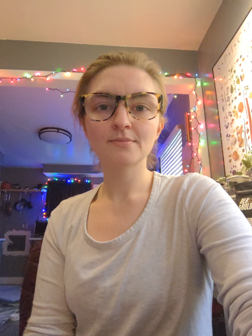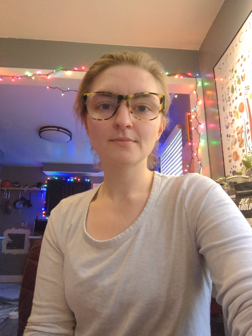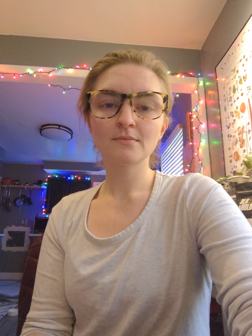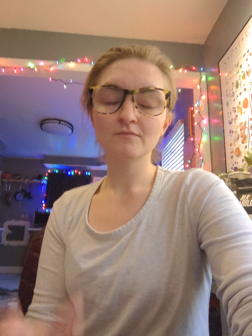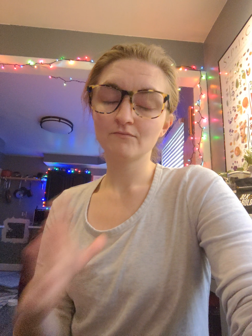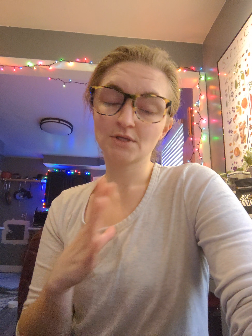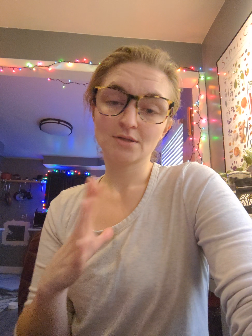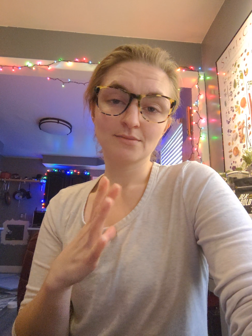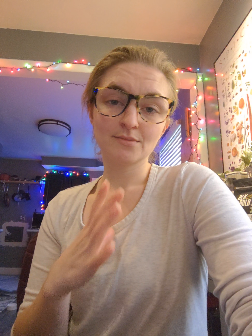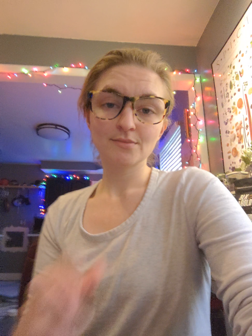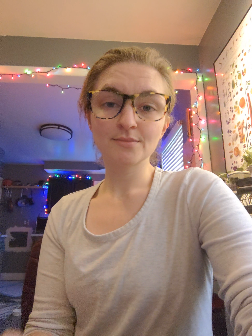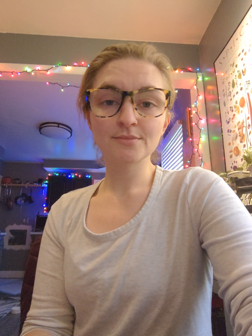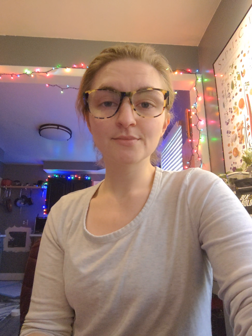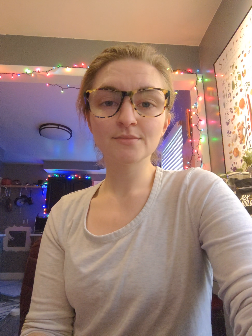fine